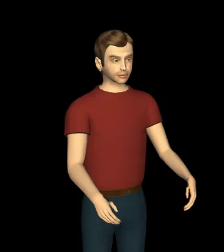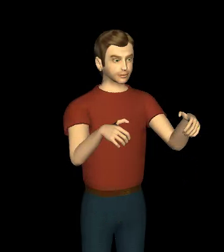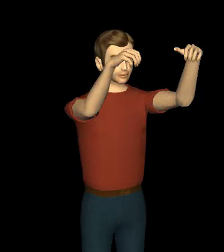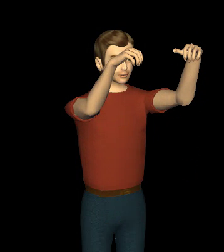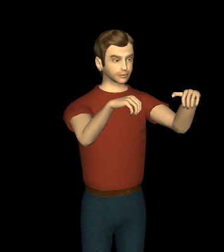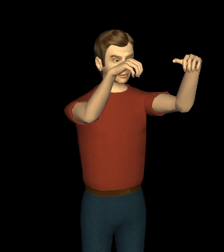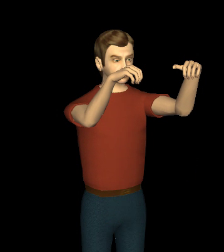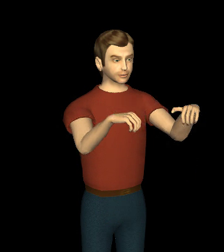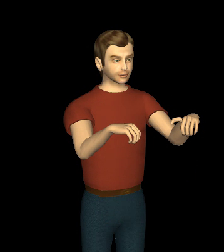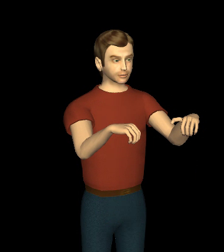مطر